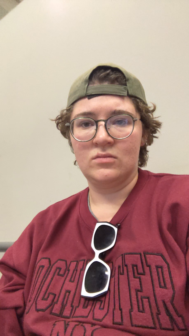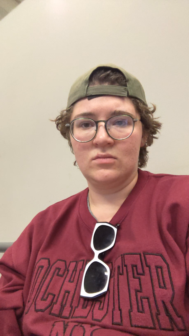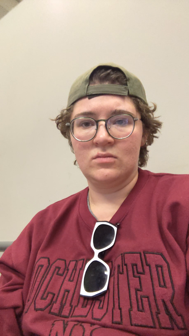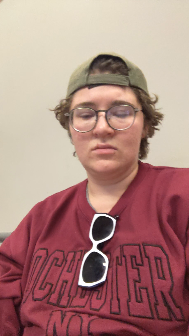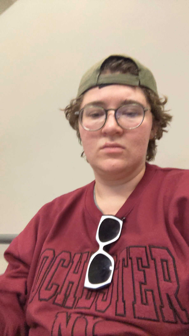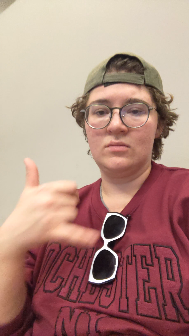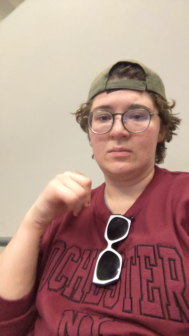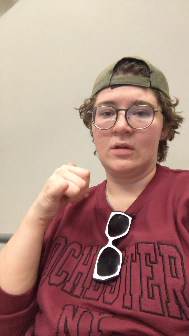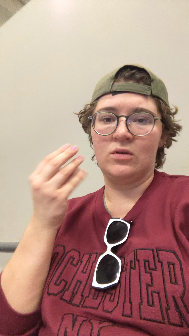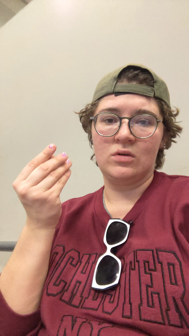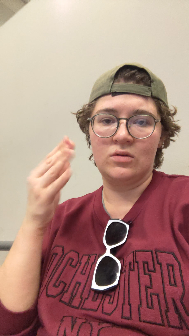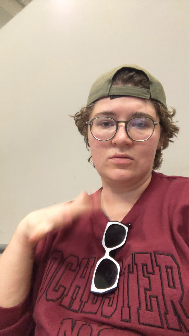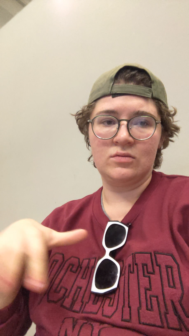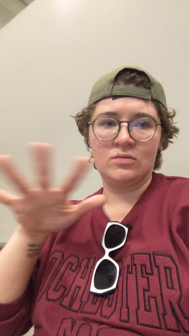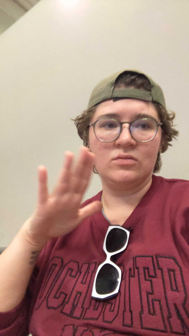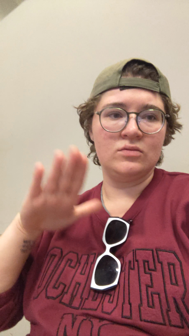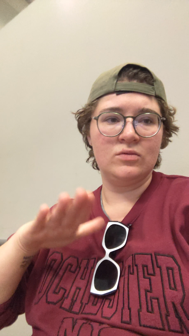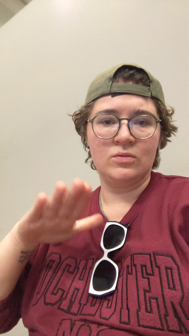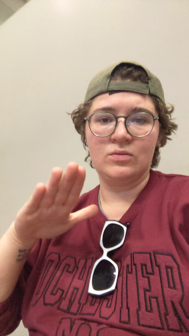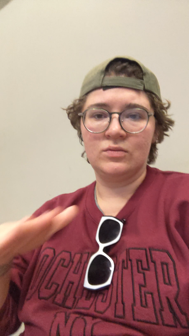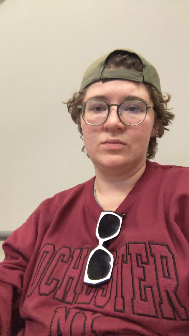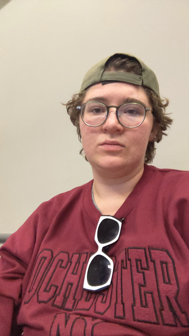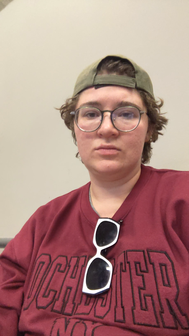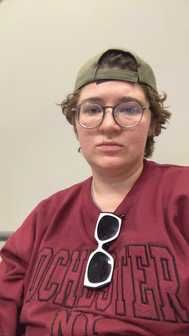playground